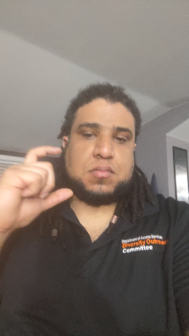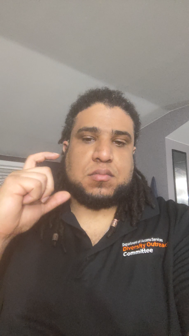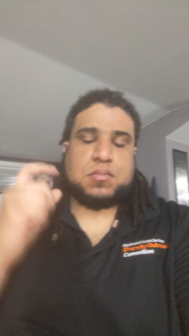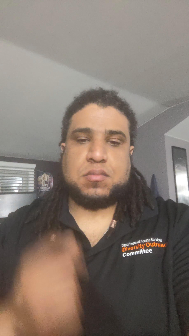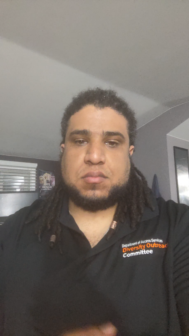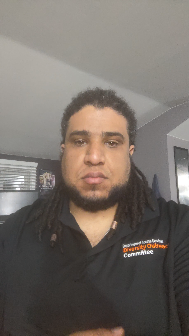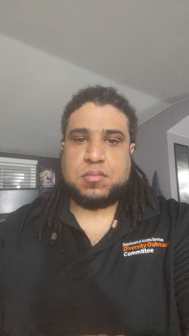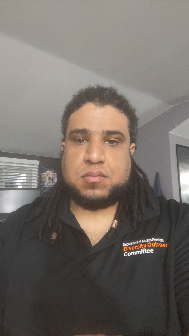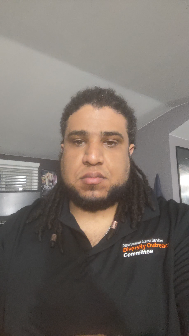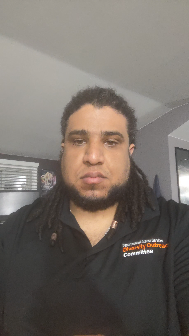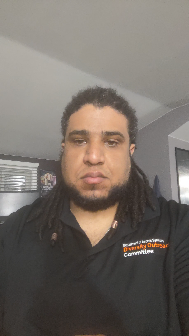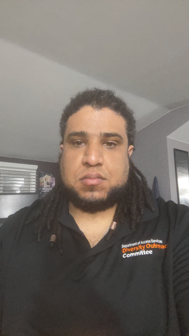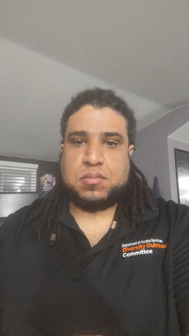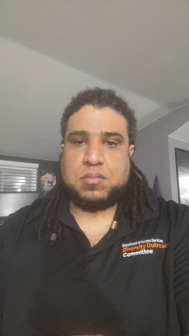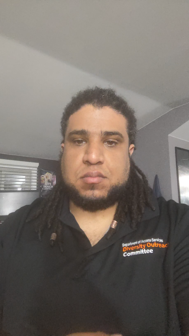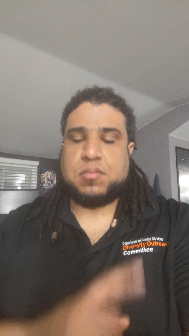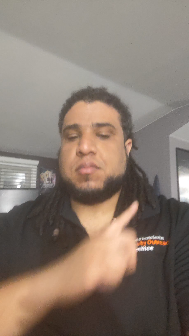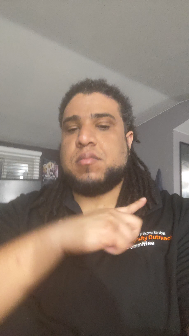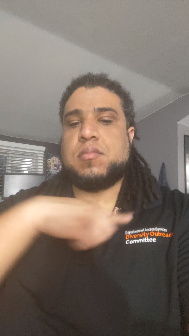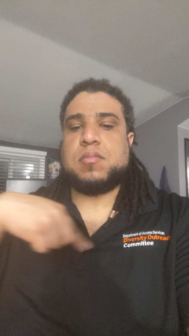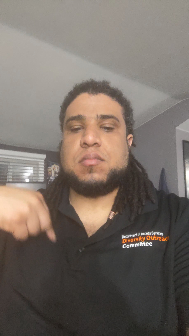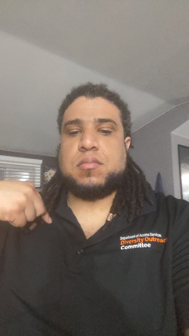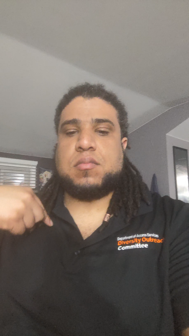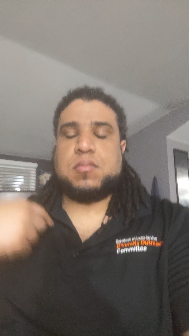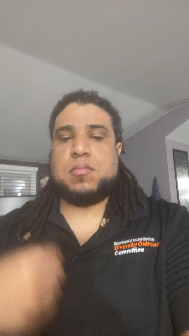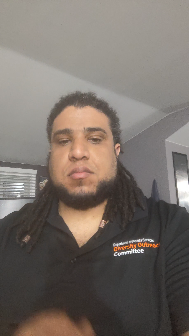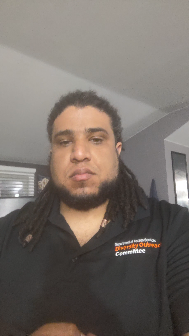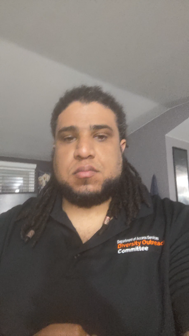necklace